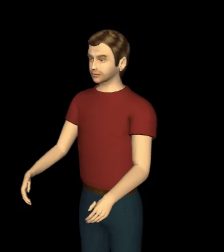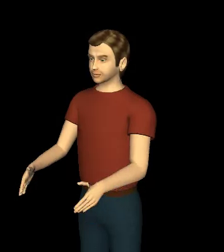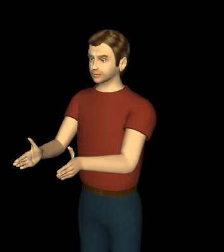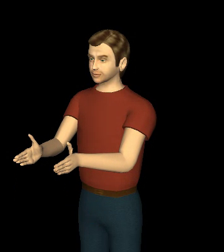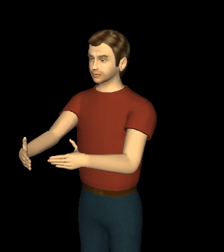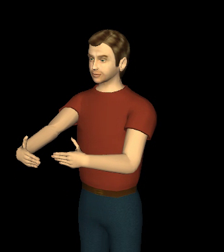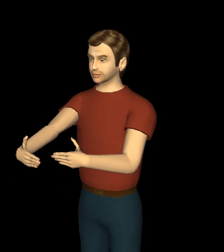حزمة